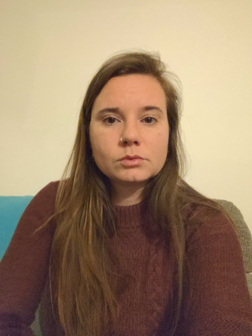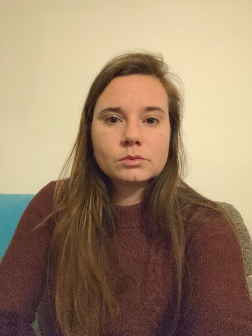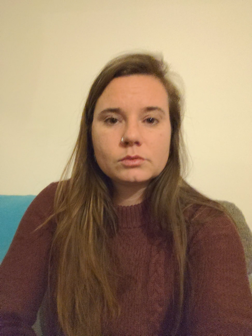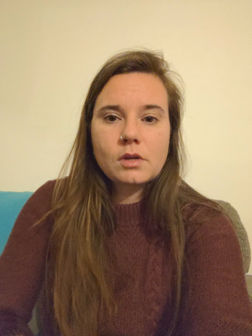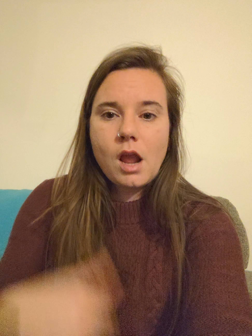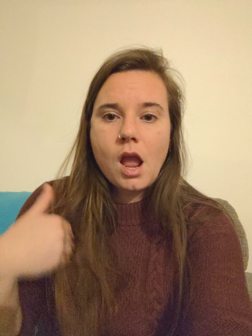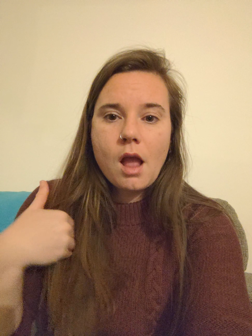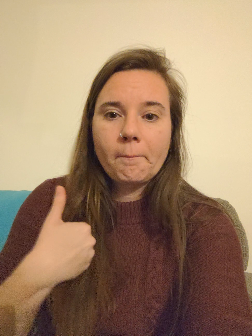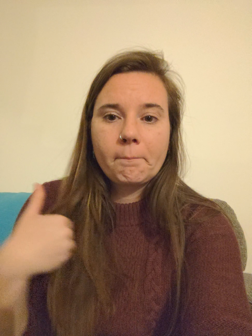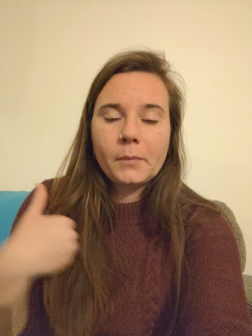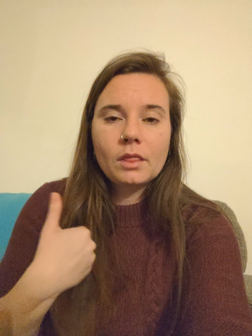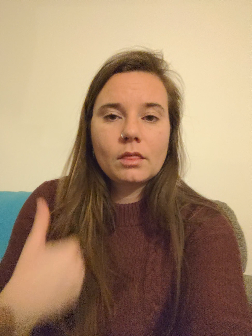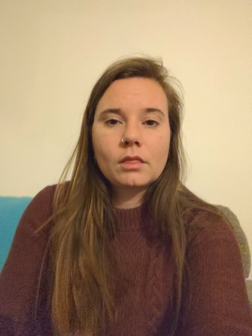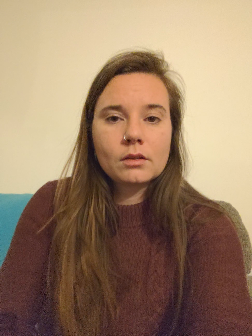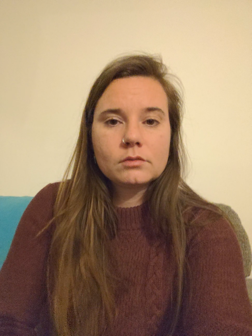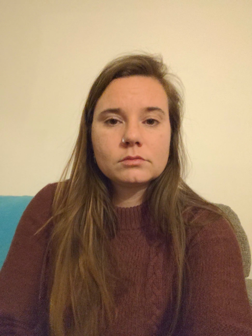animal